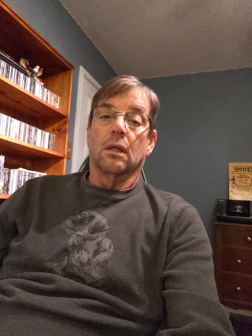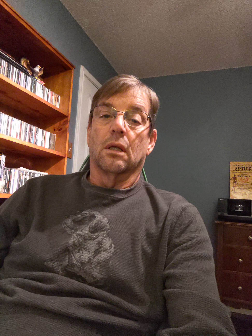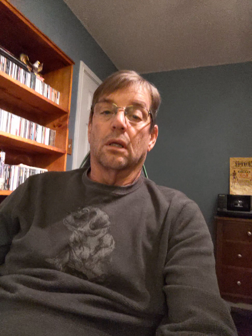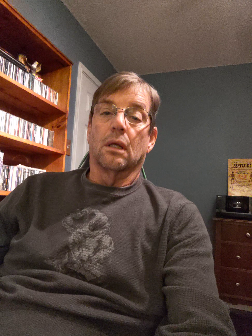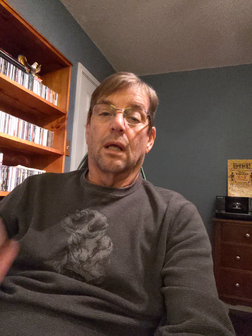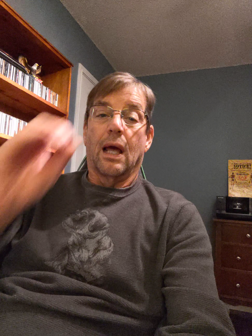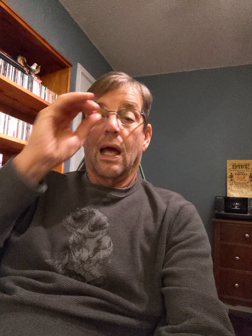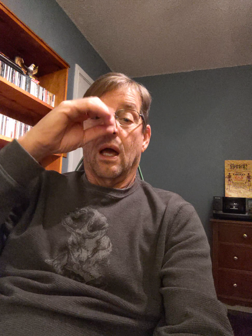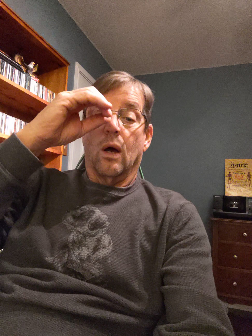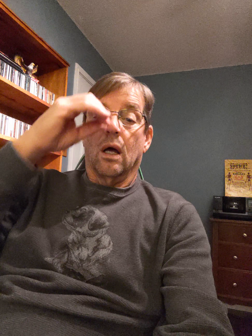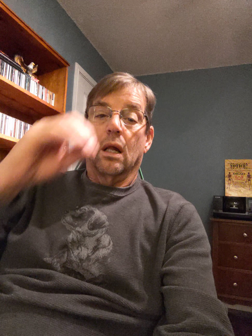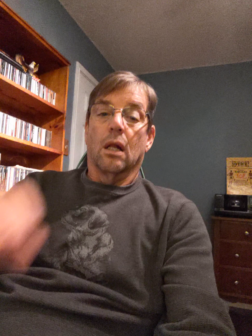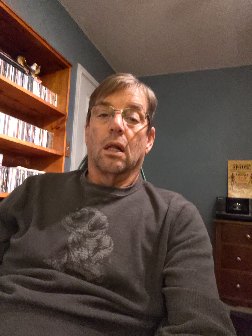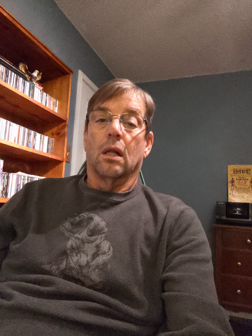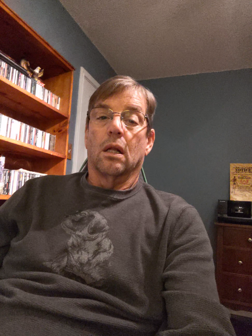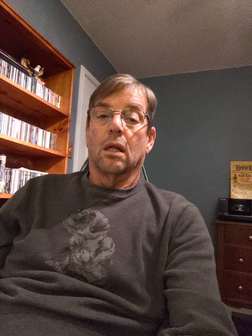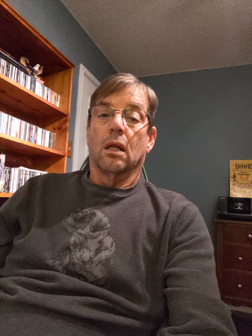owl